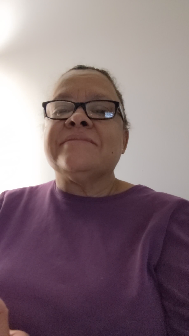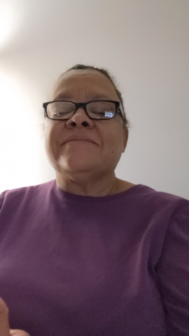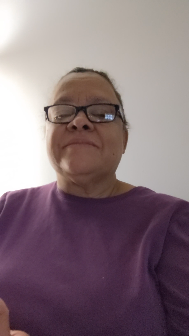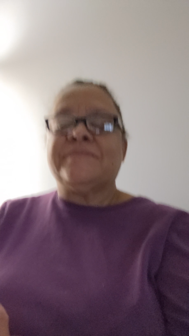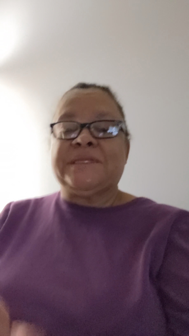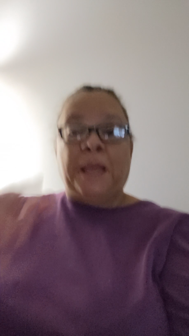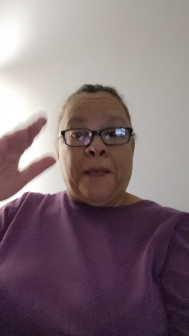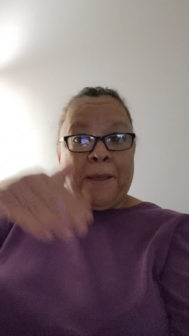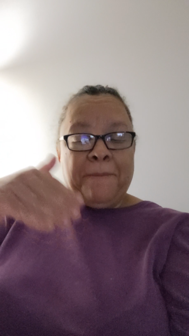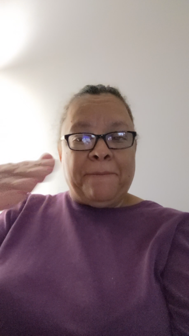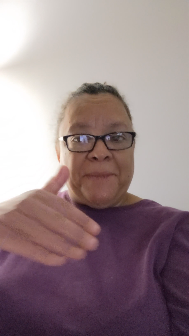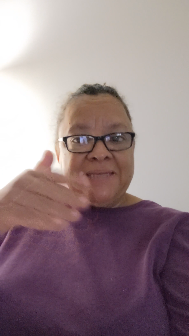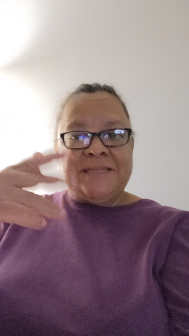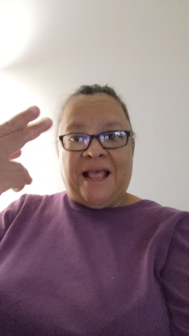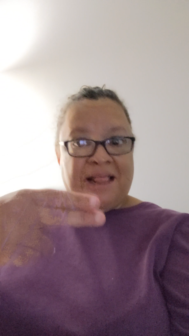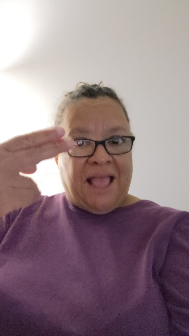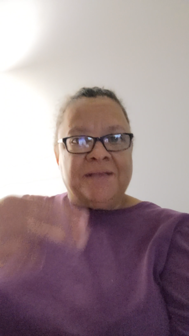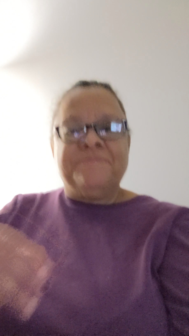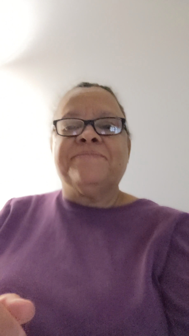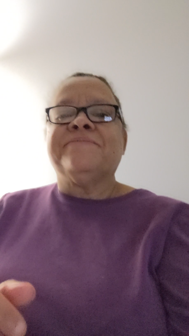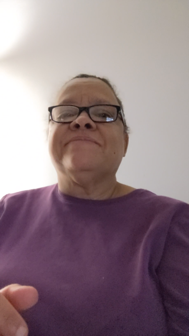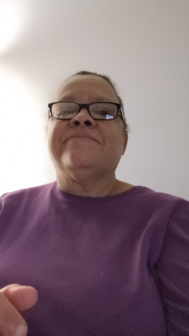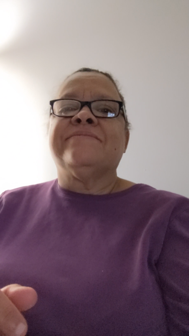pet's name